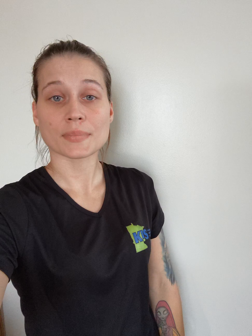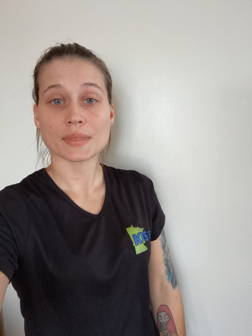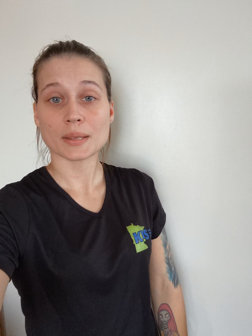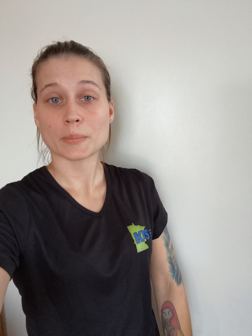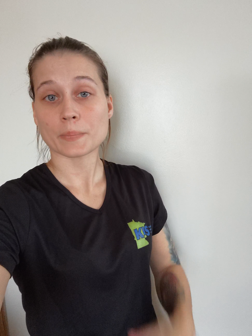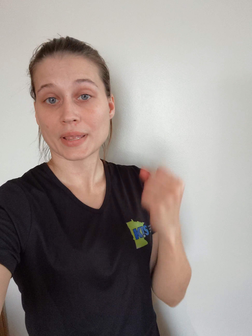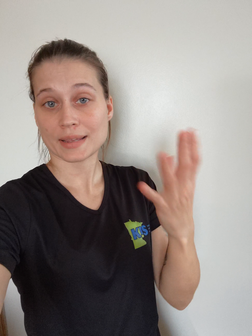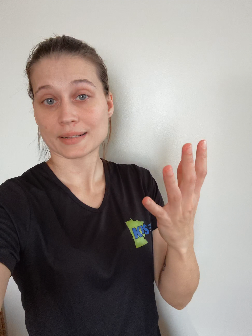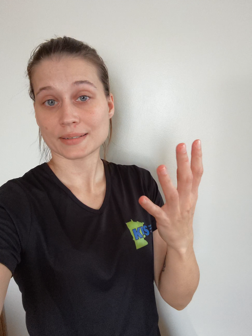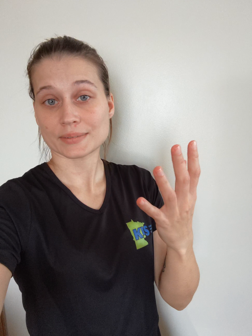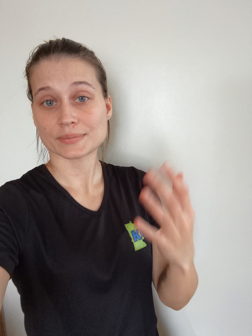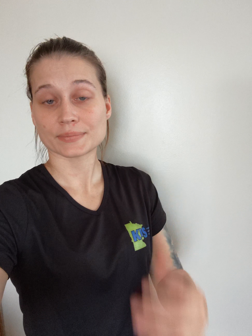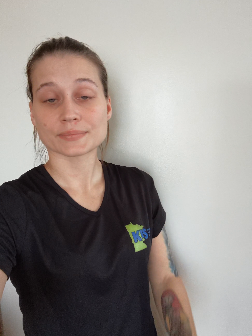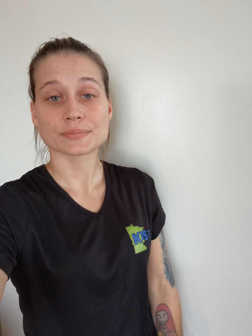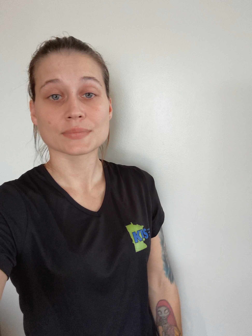many